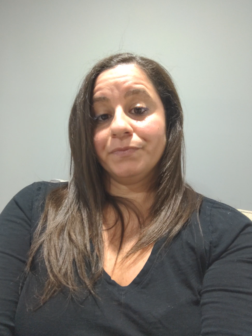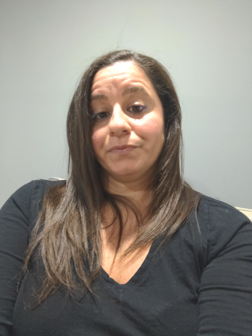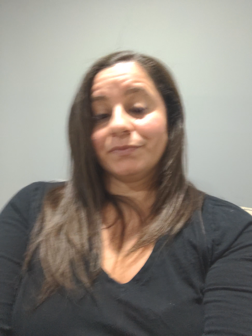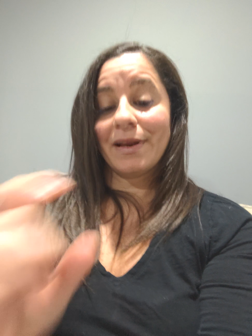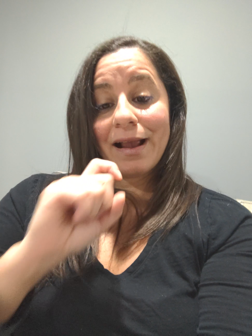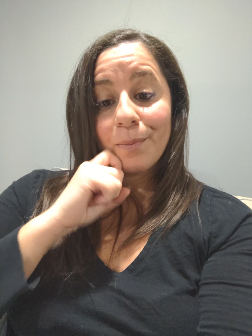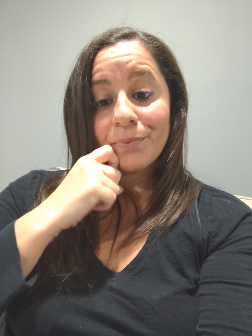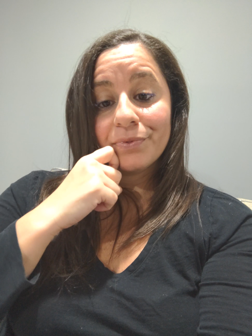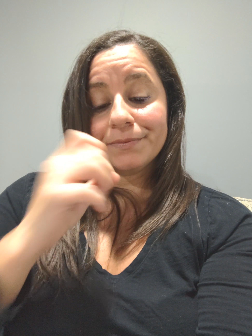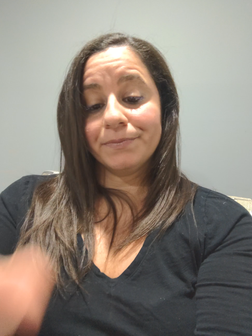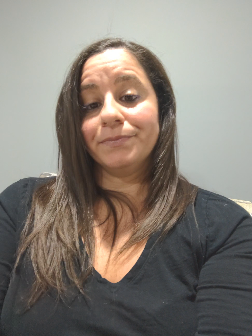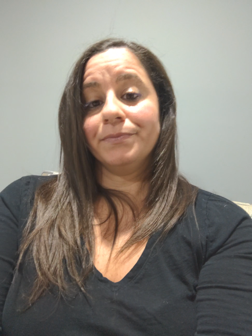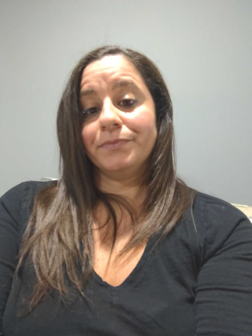apple